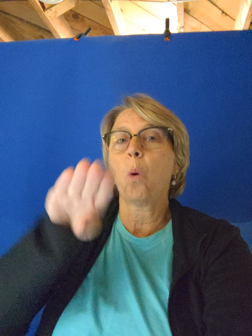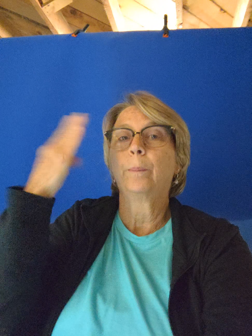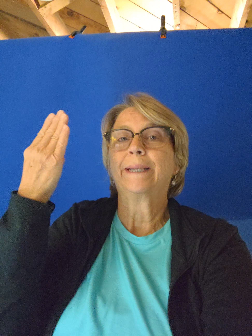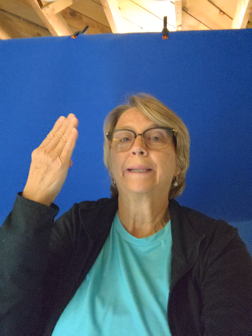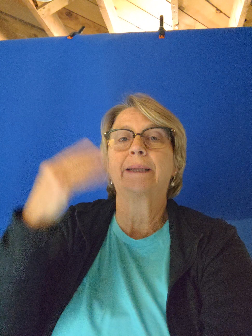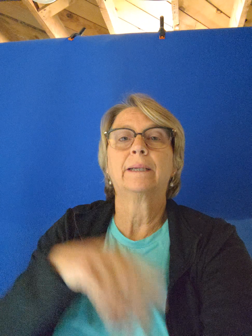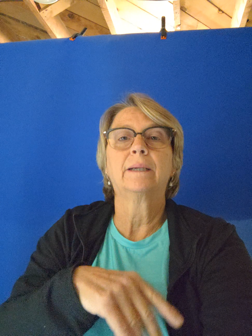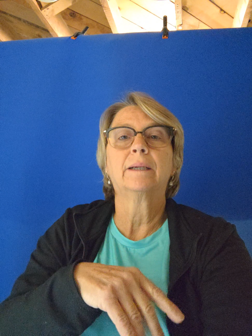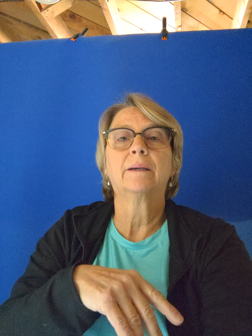open